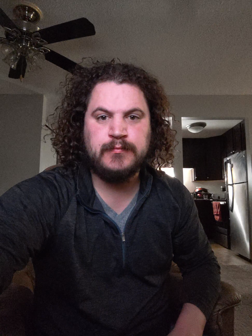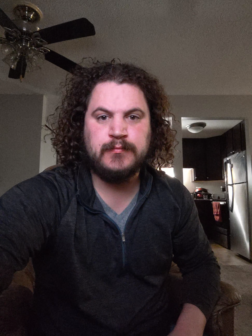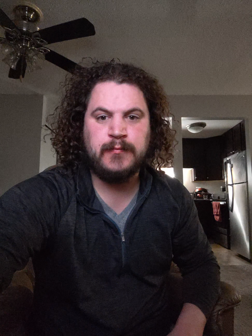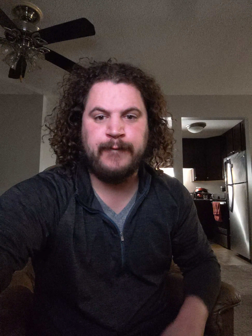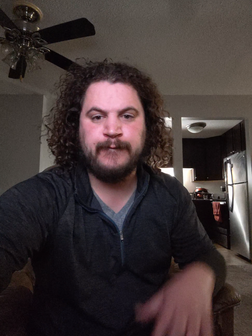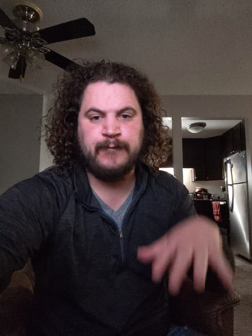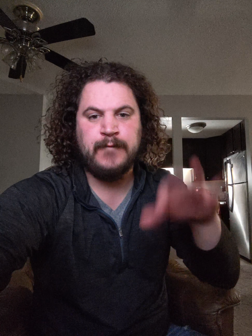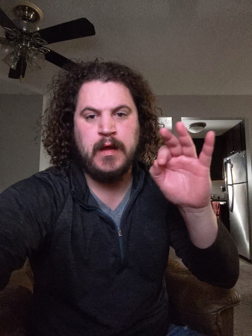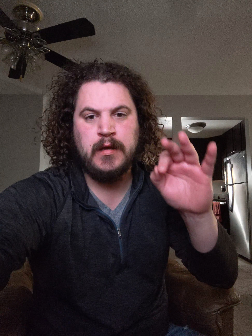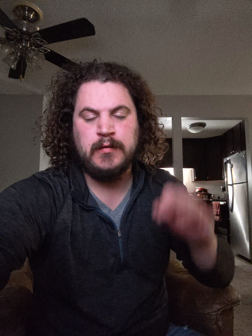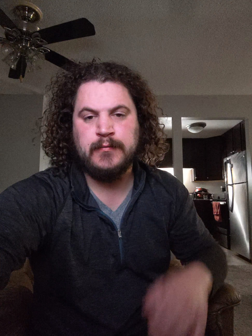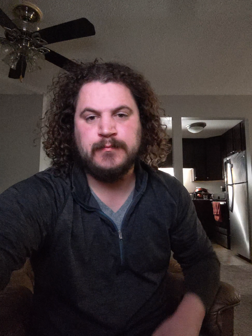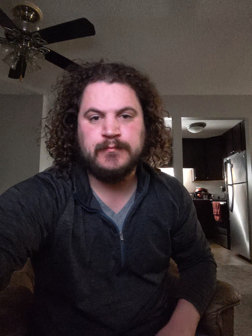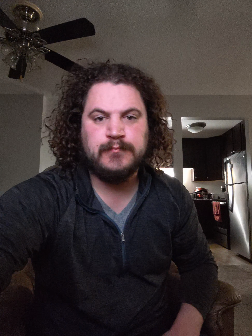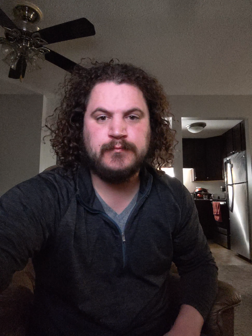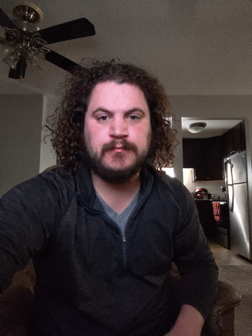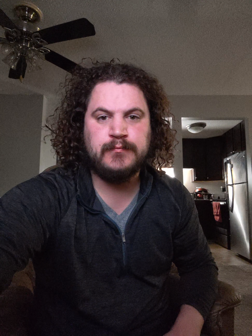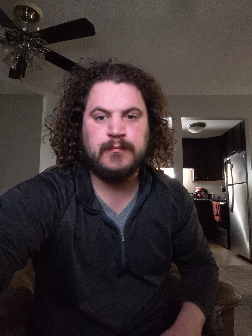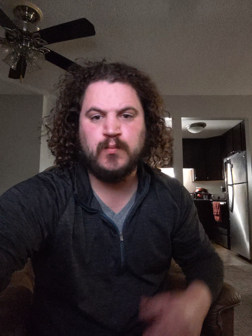find